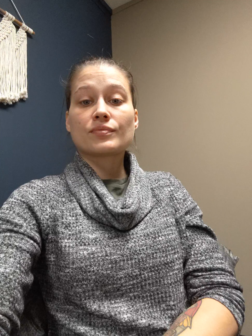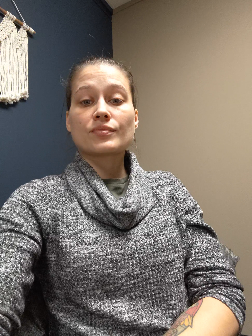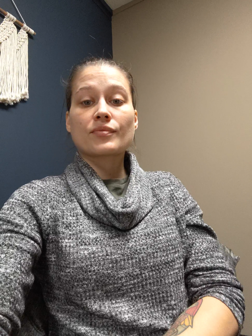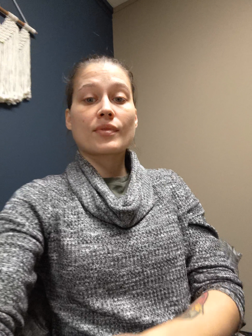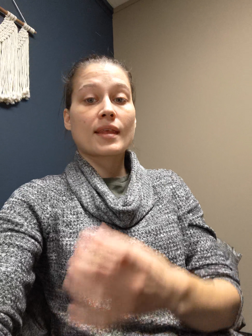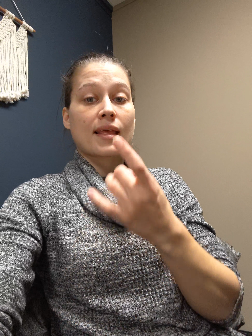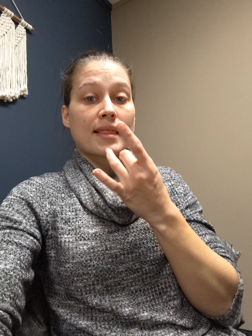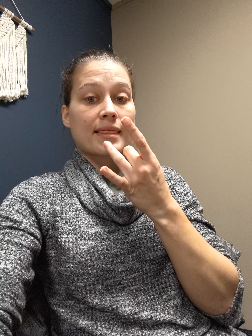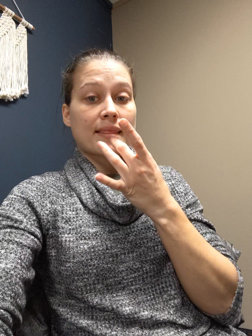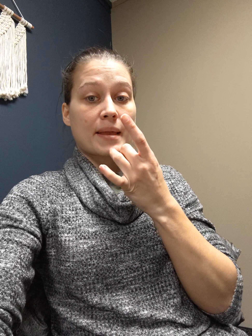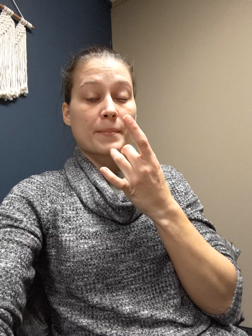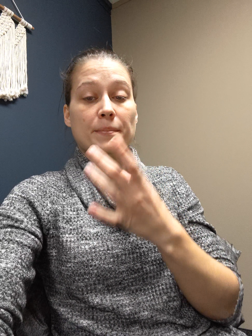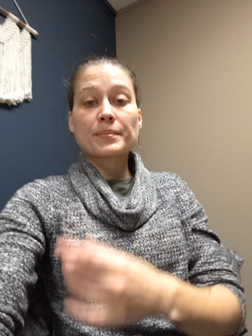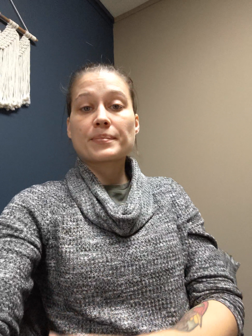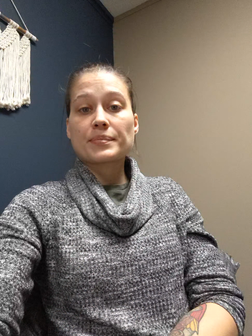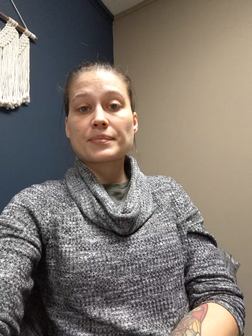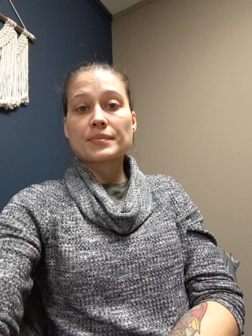lamp